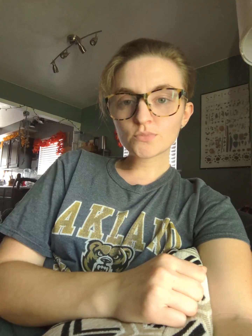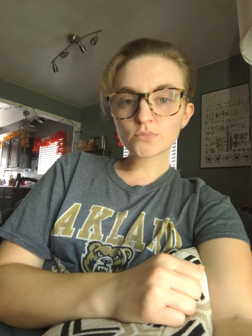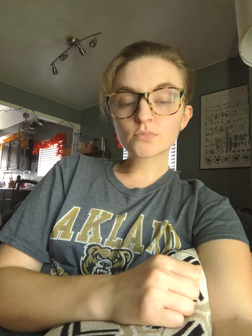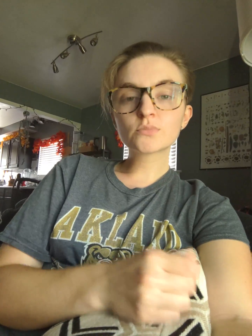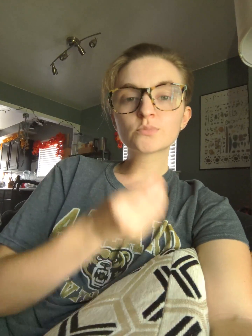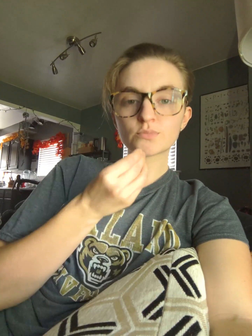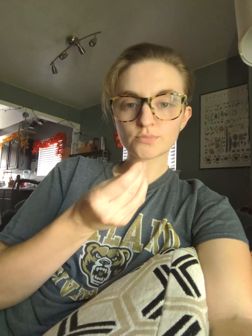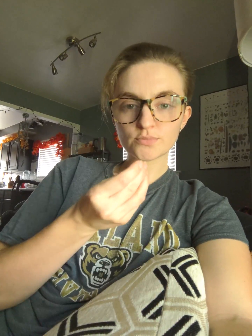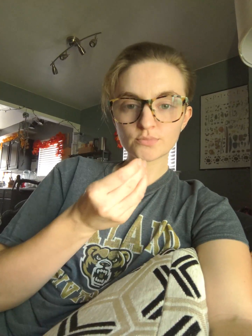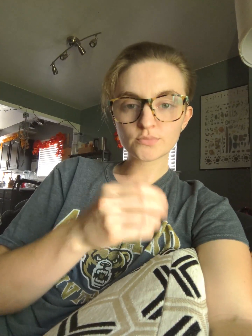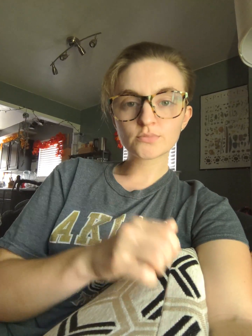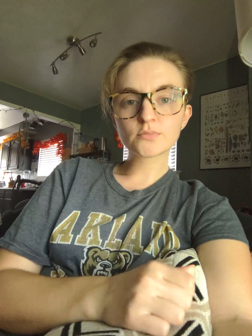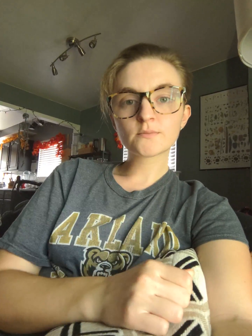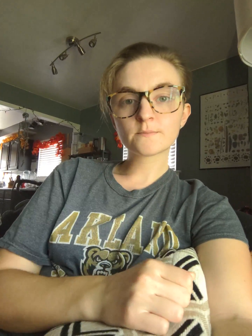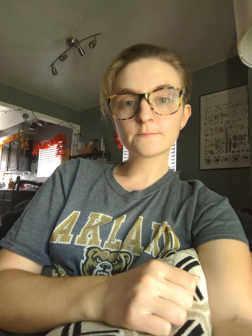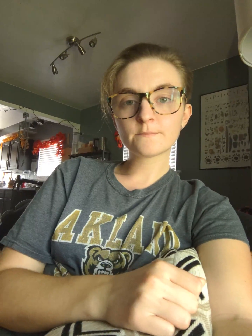feed